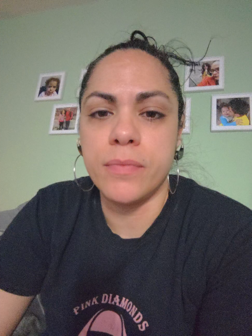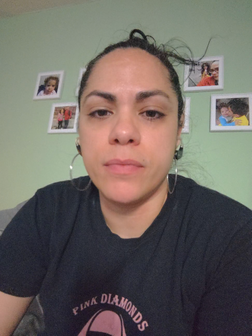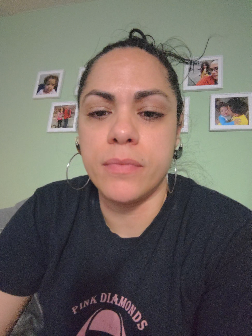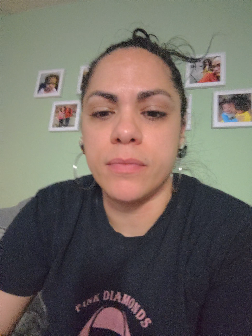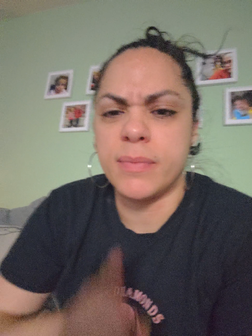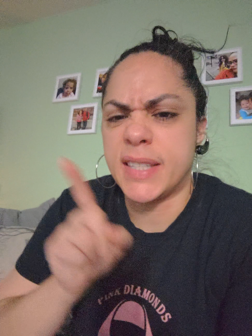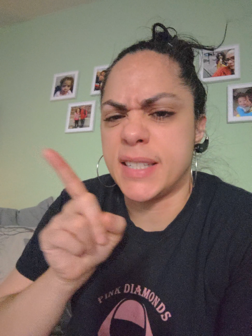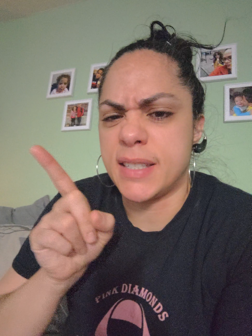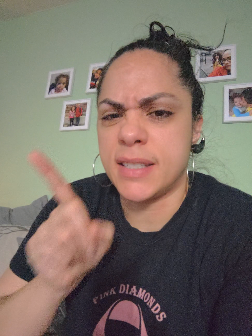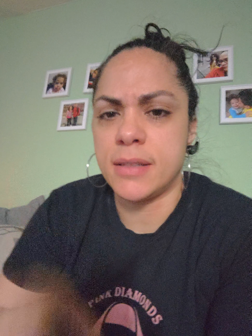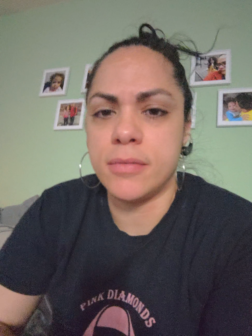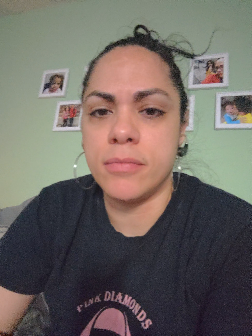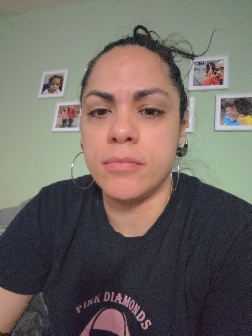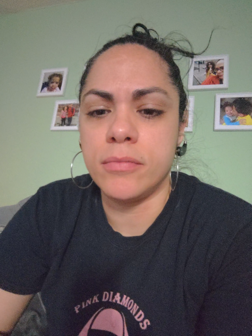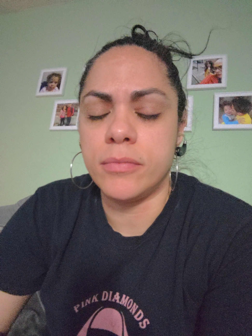he/she/it